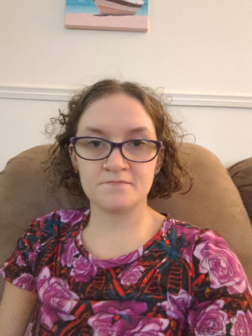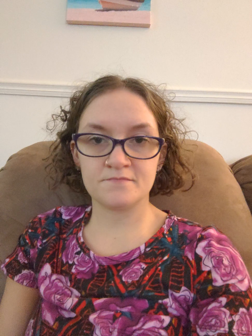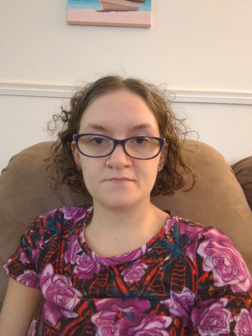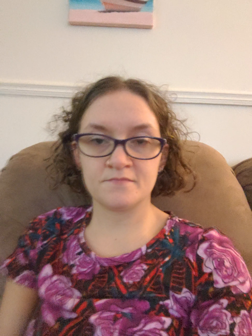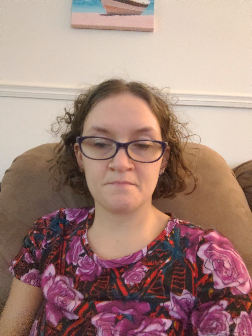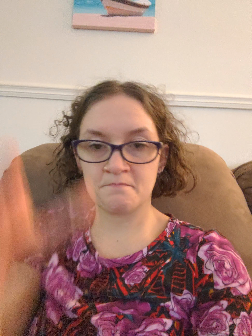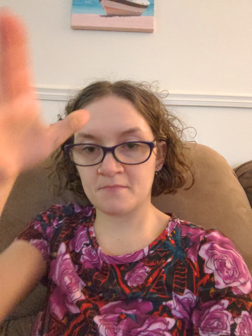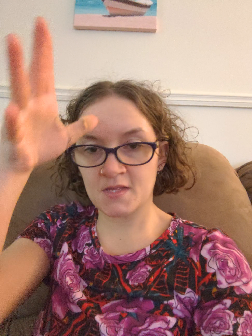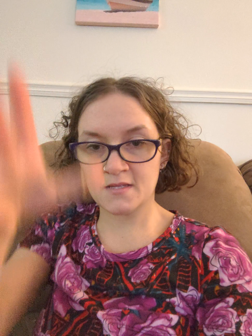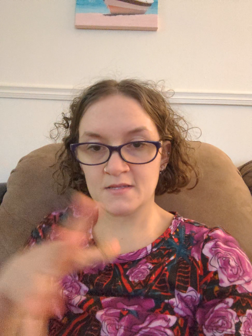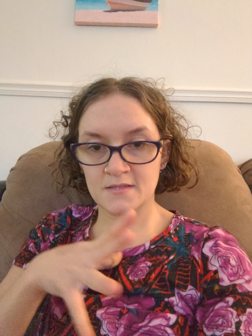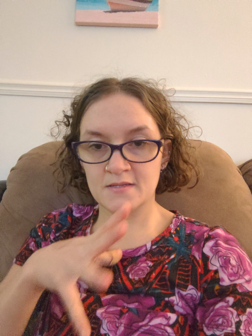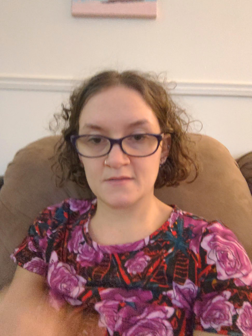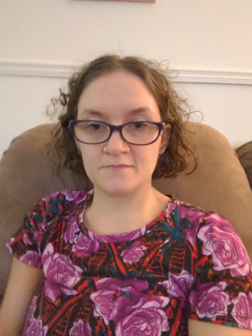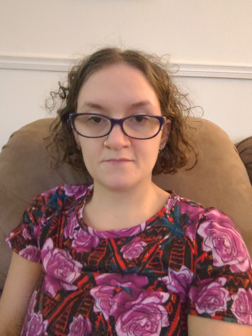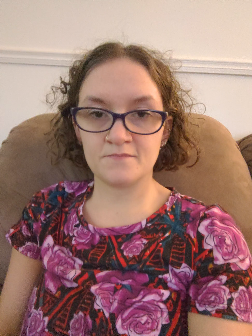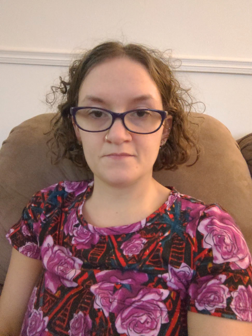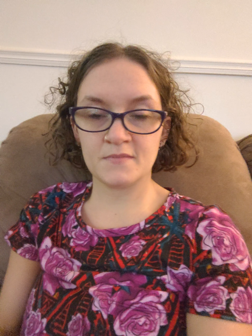man